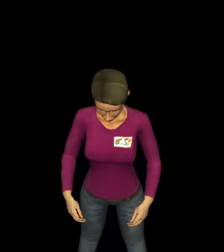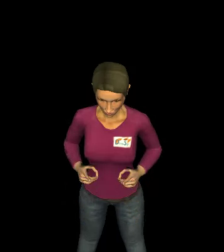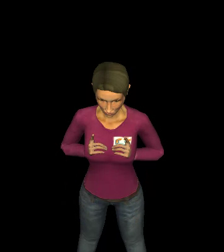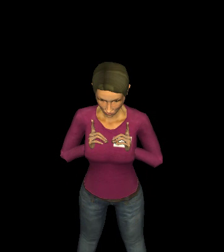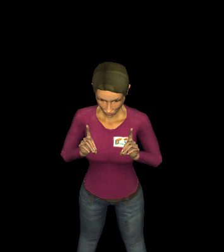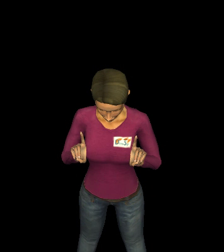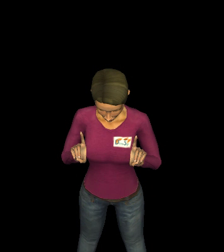ديمقراطية